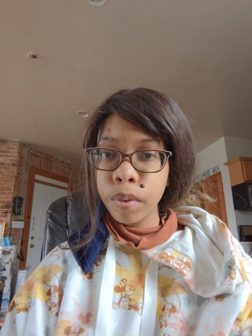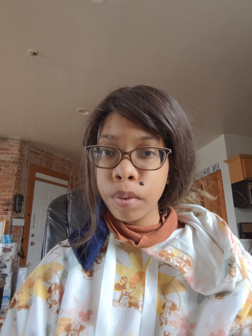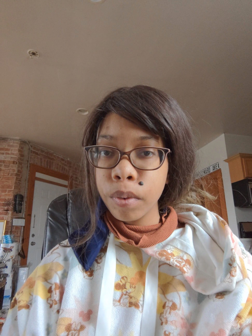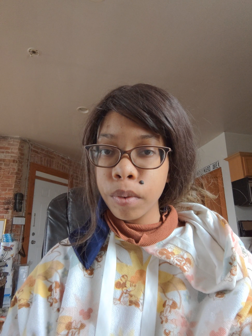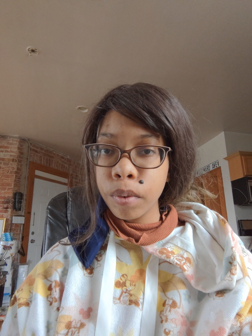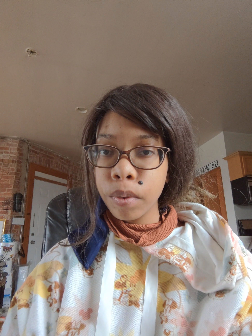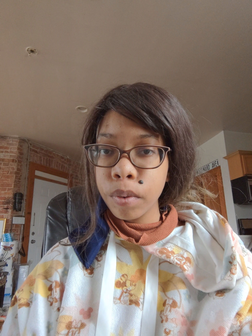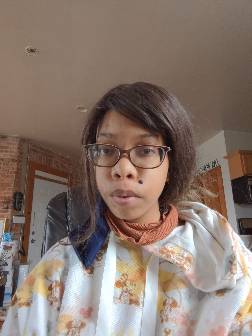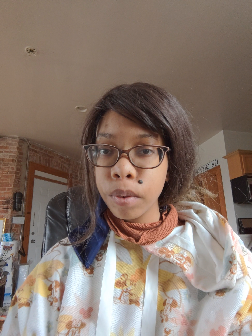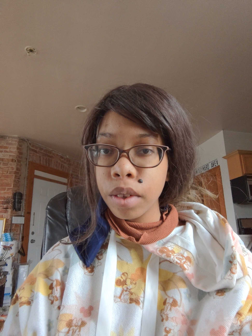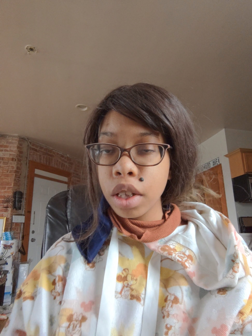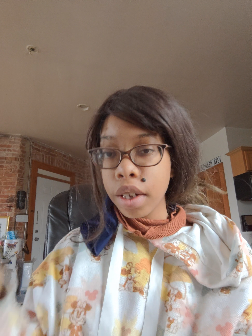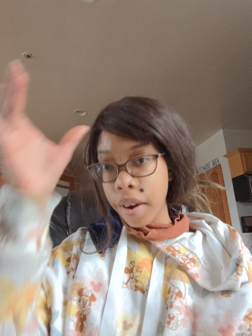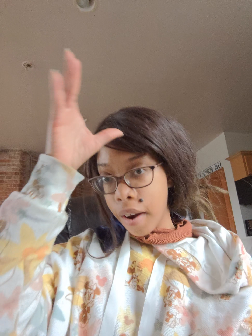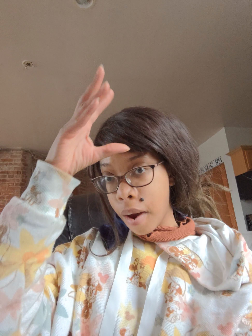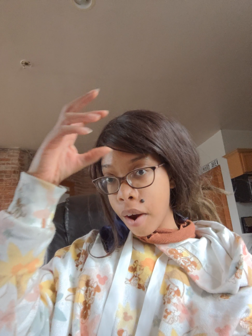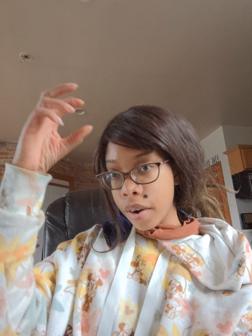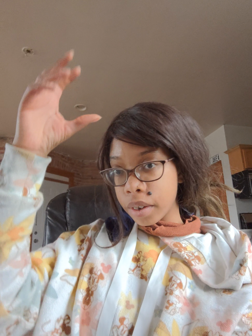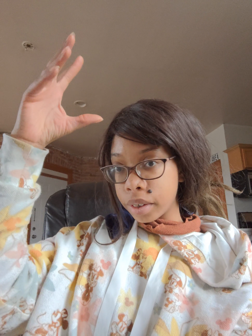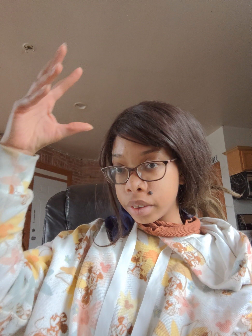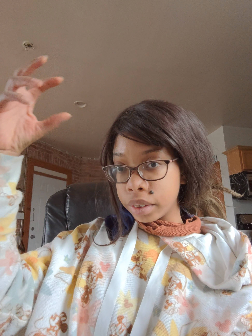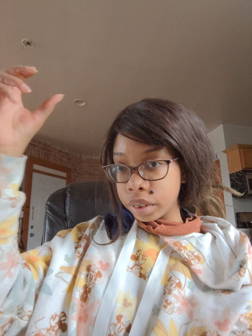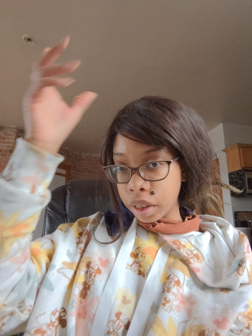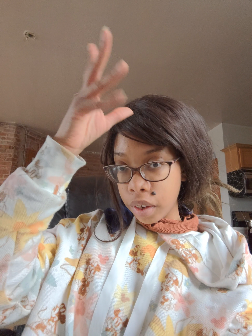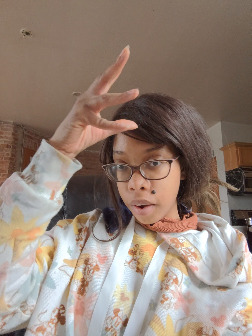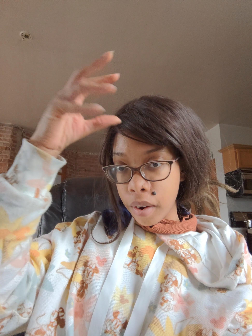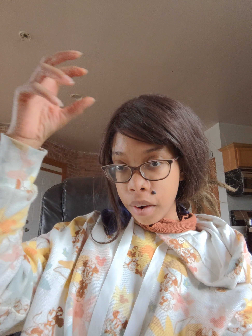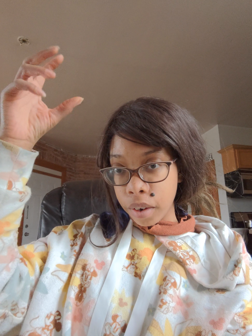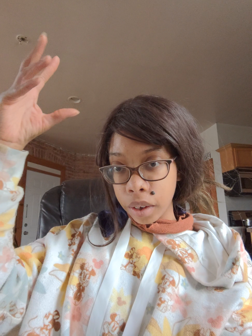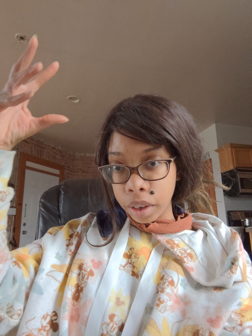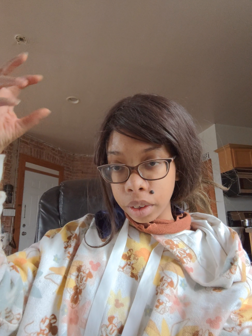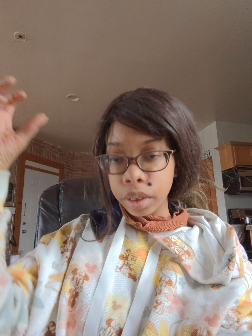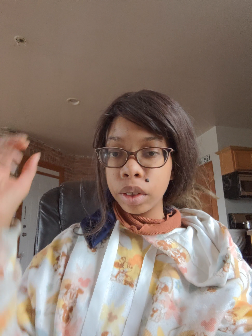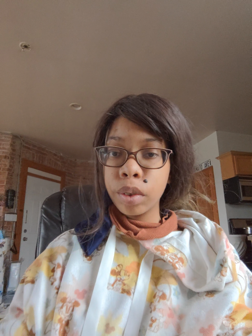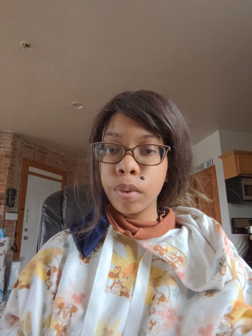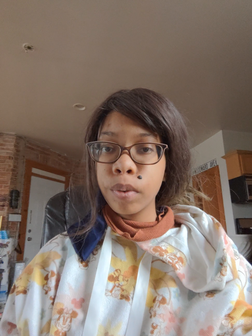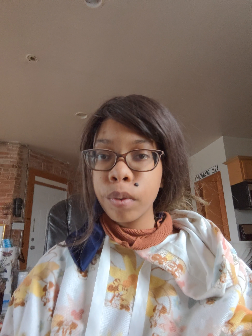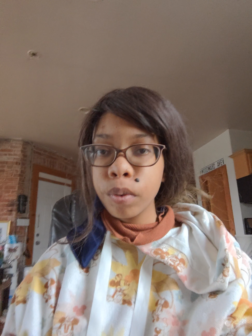cloud